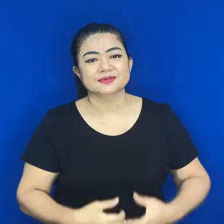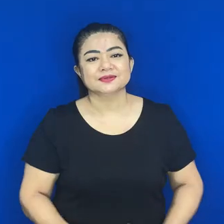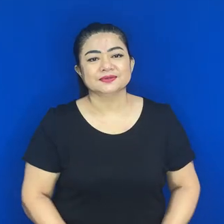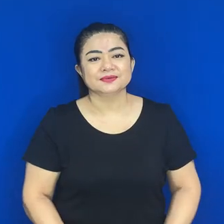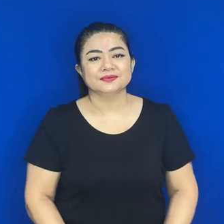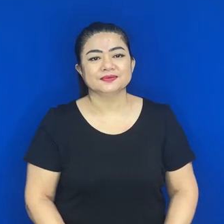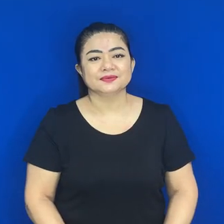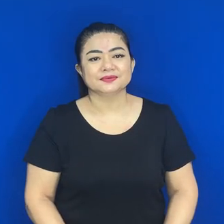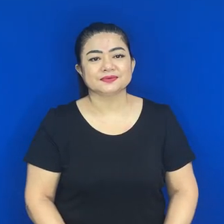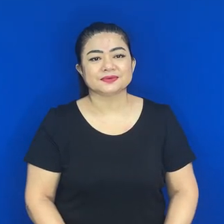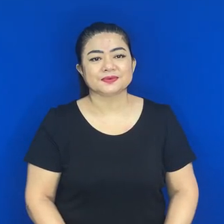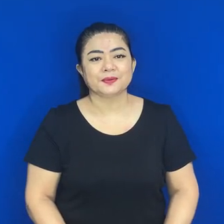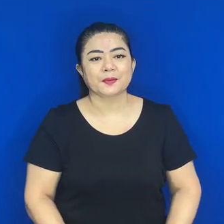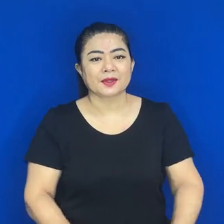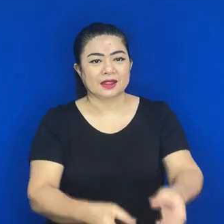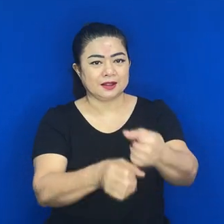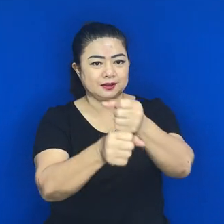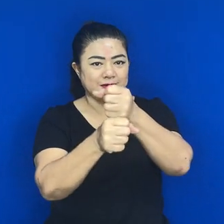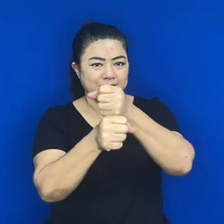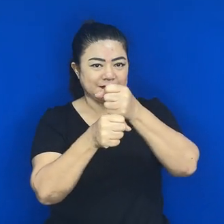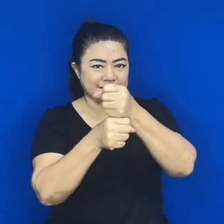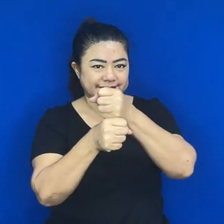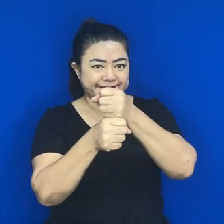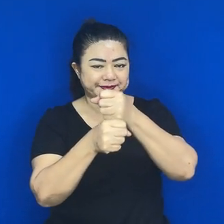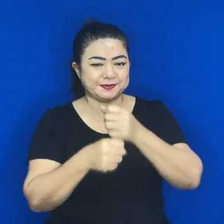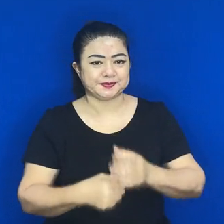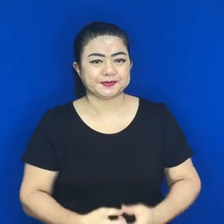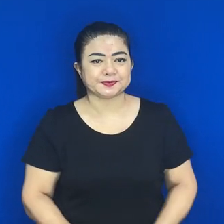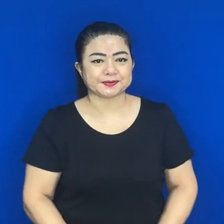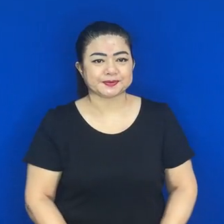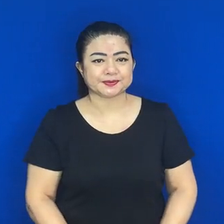coffee